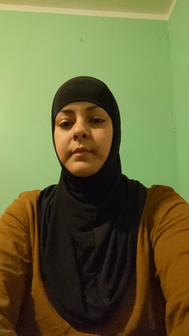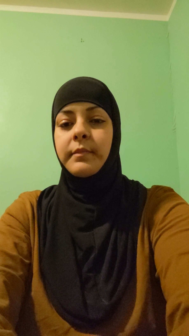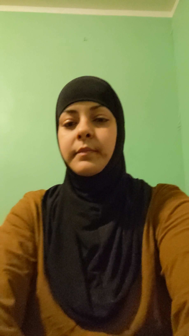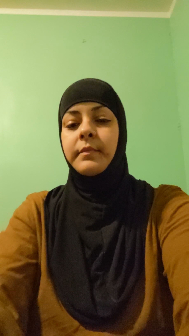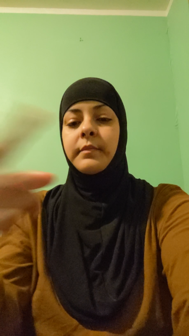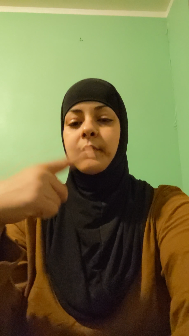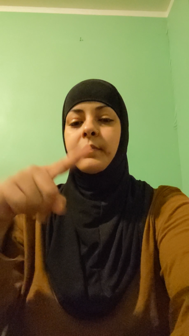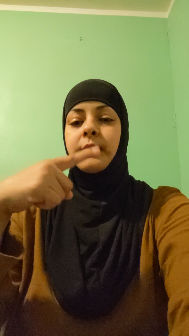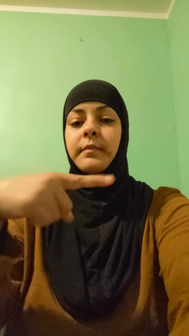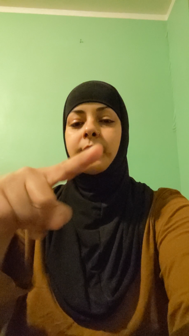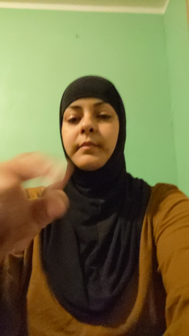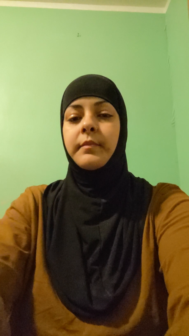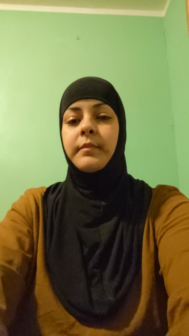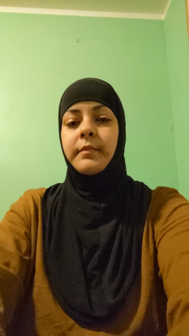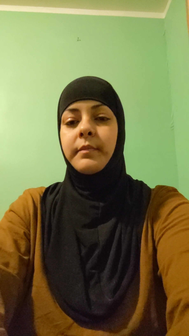knife